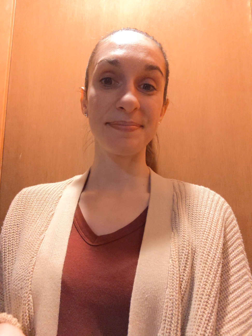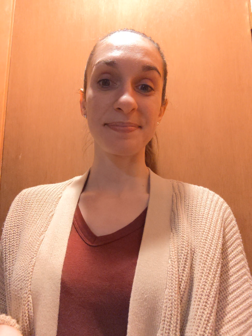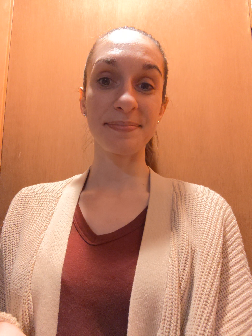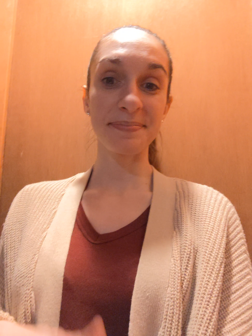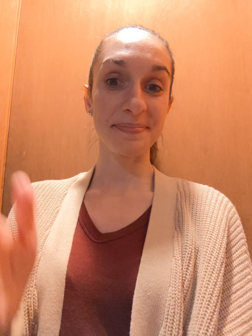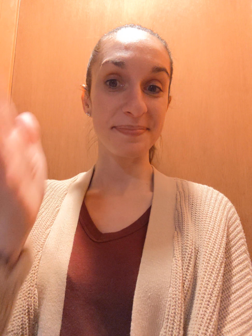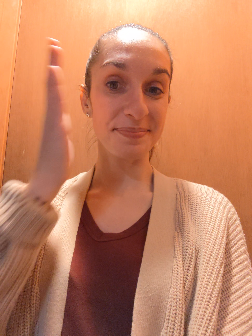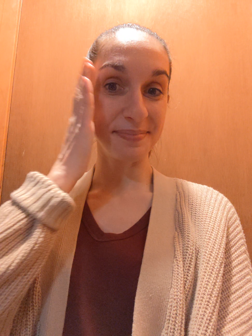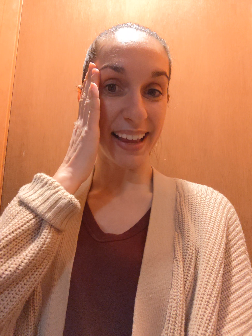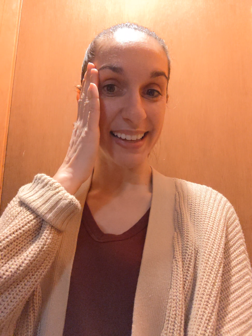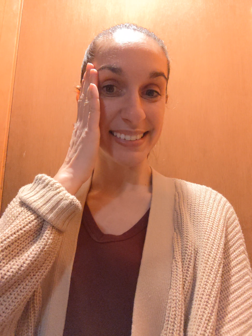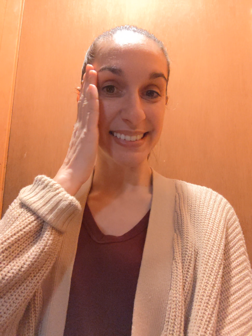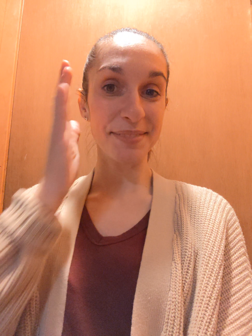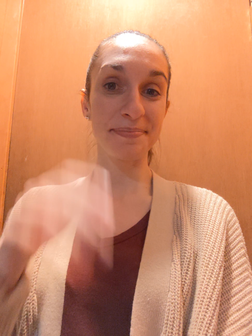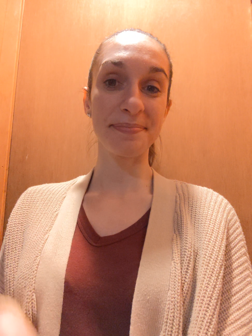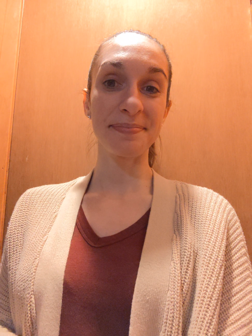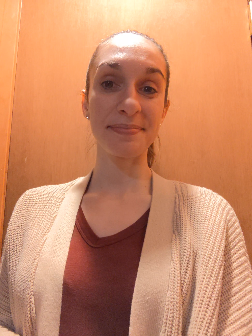bed